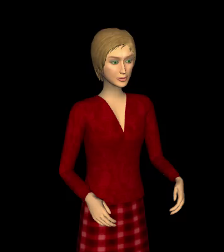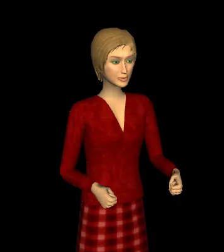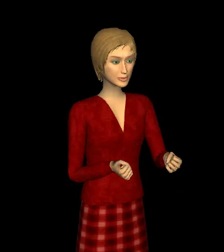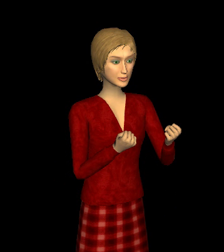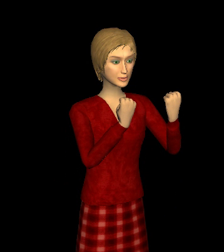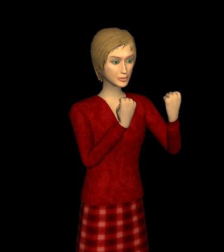قوي